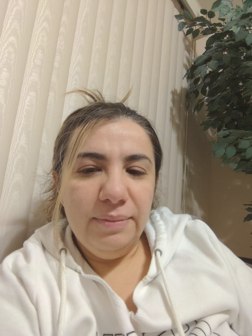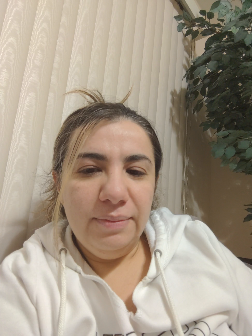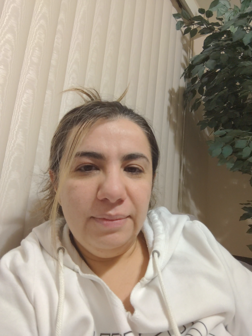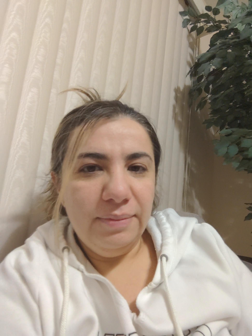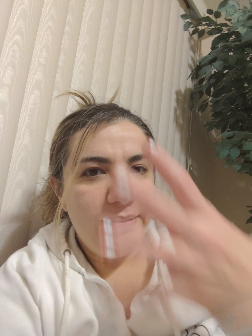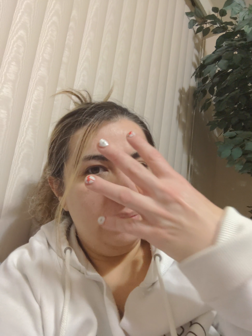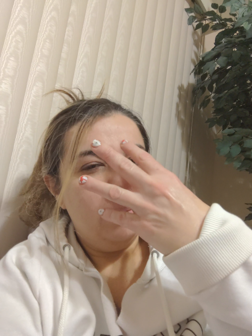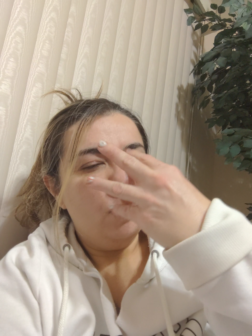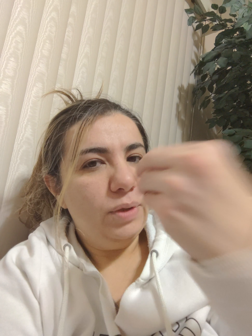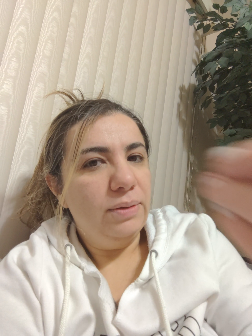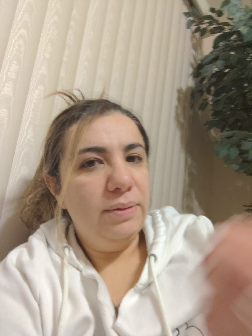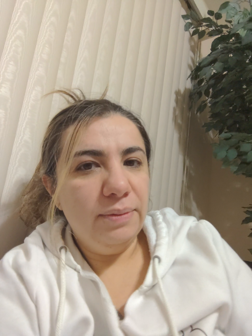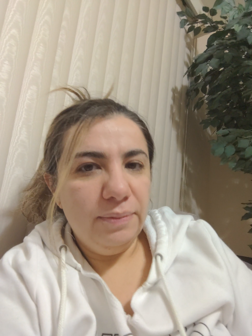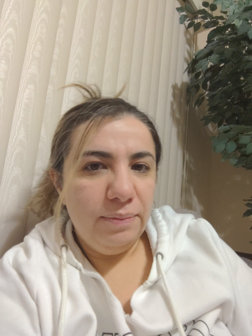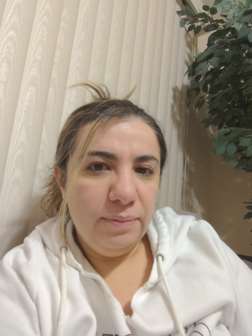wolf